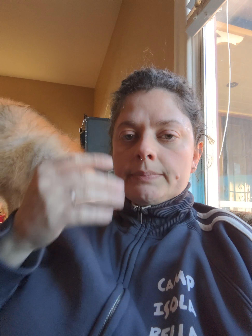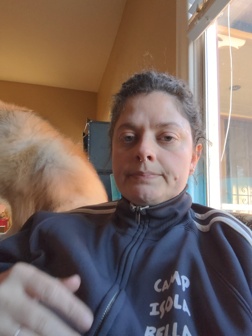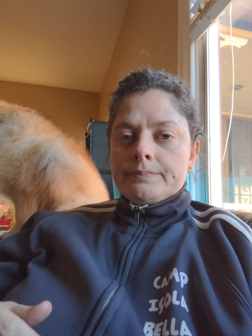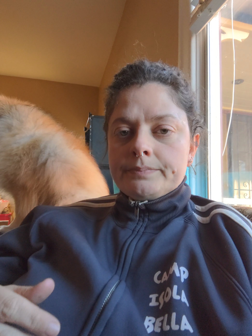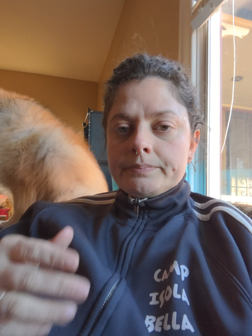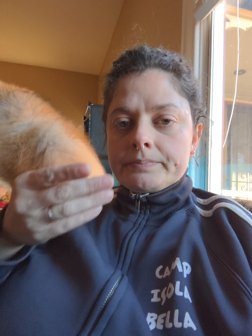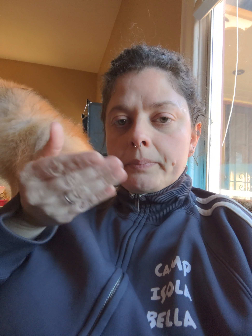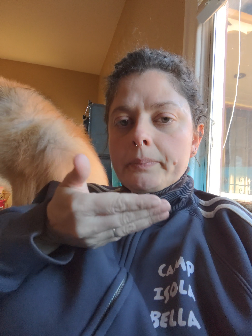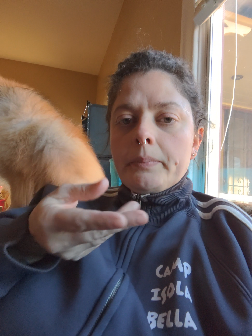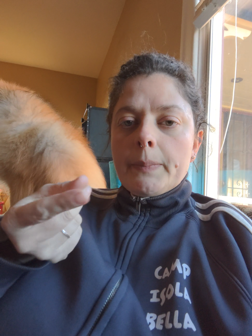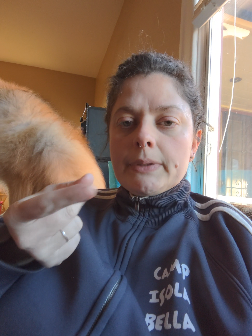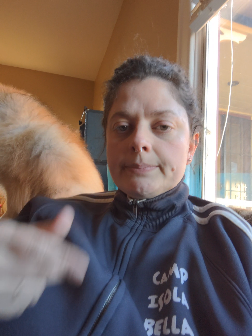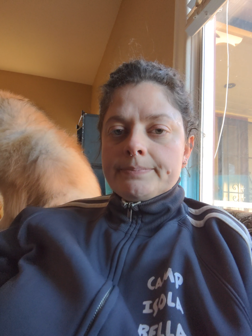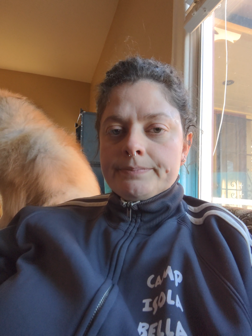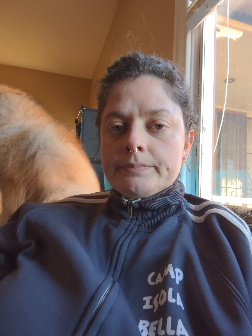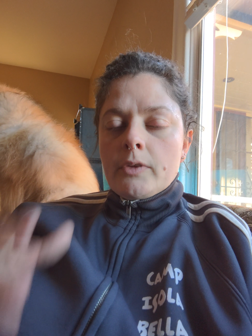puppy